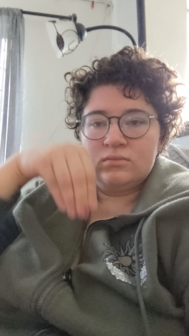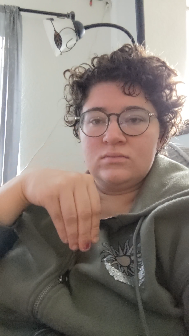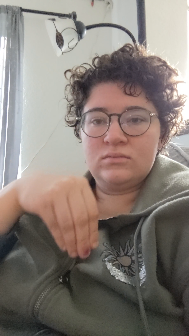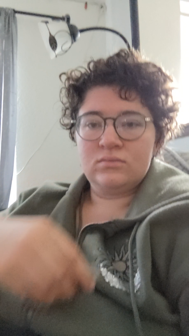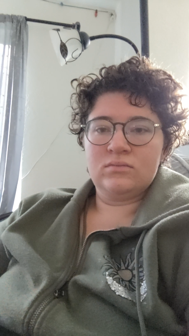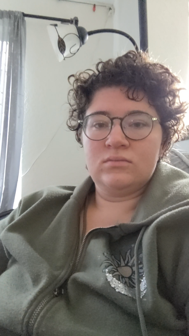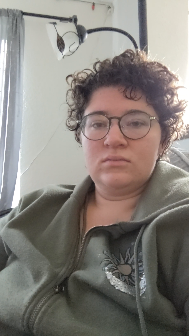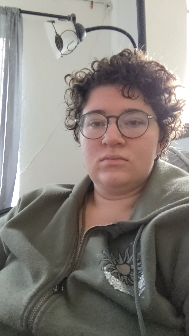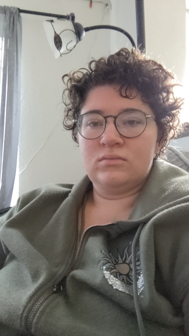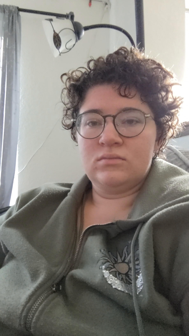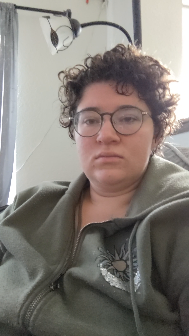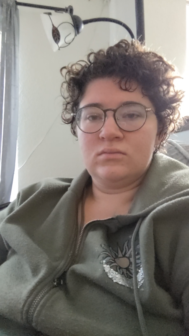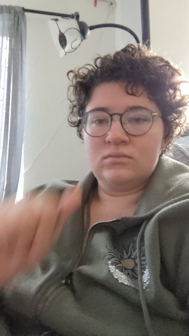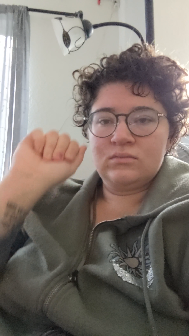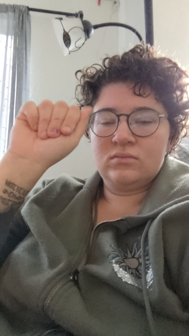knock